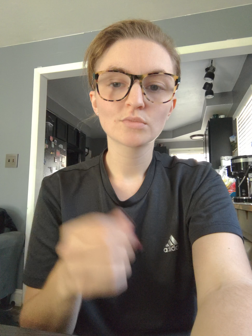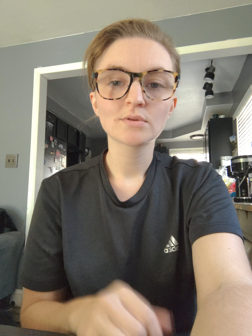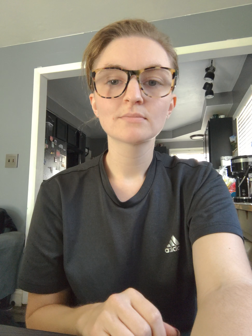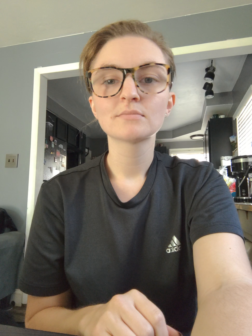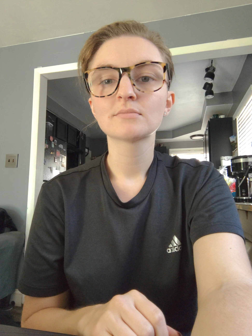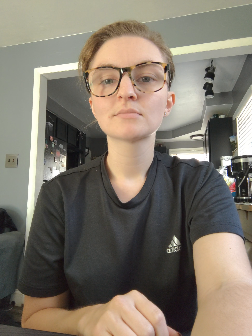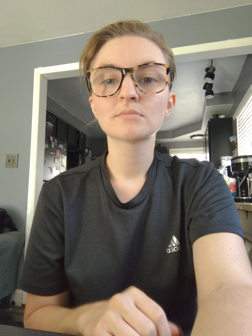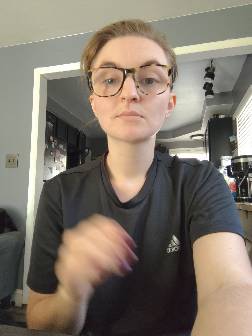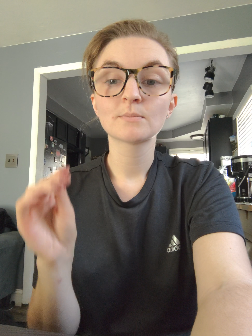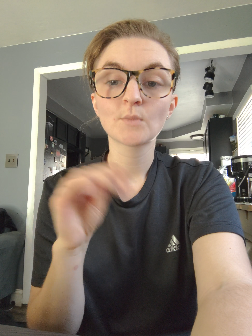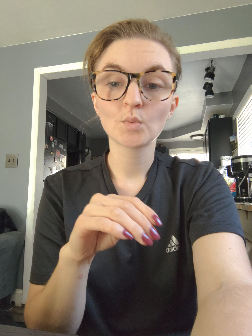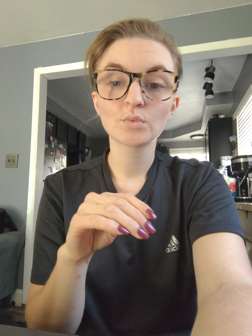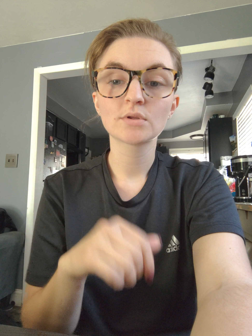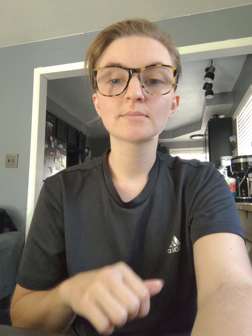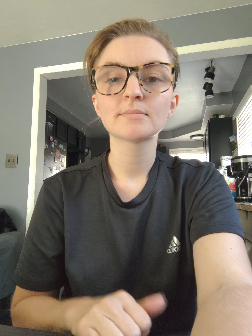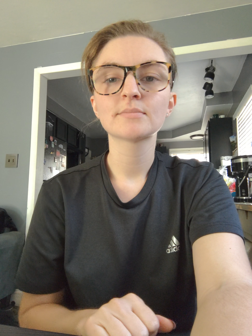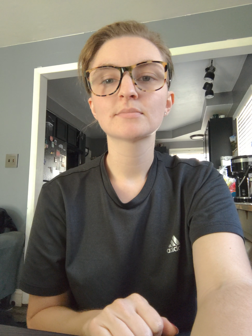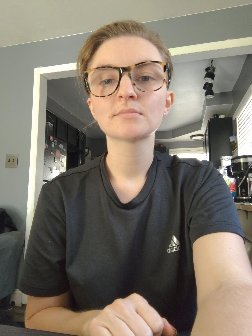put